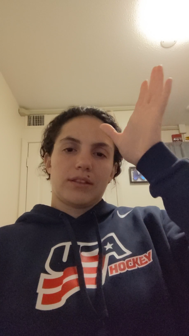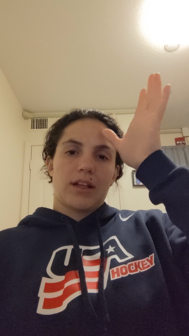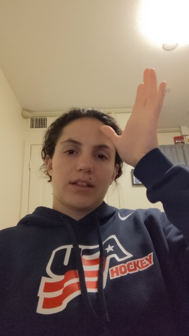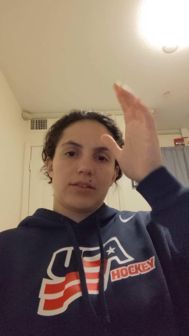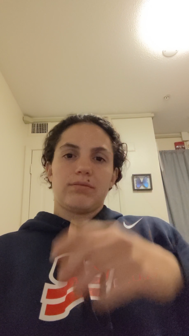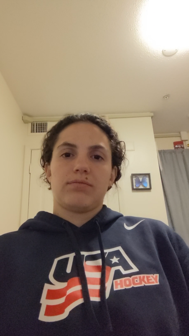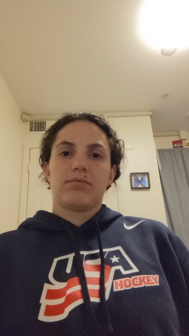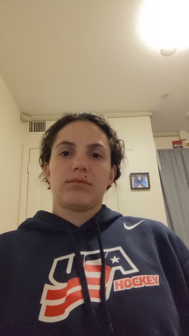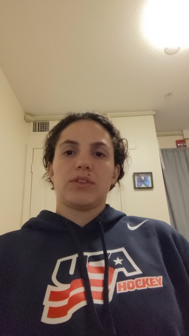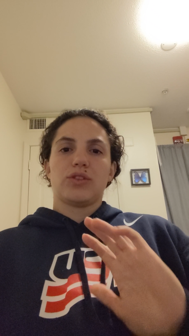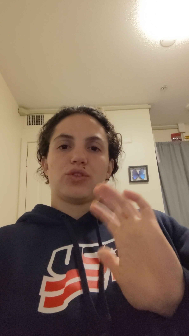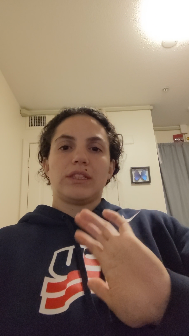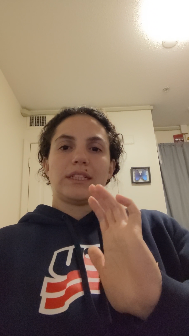cheese